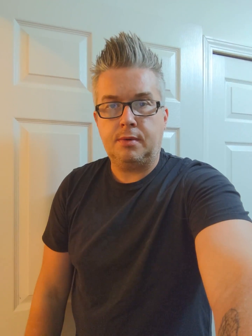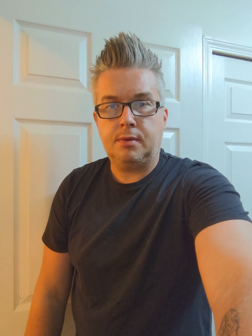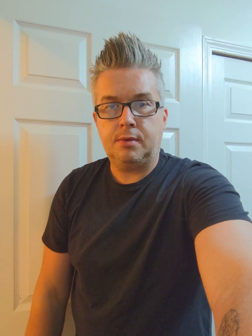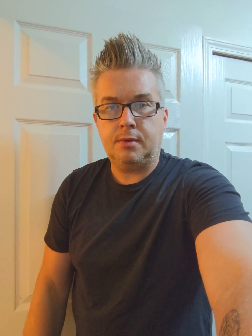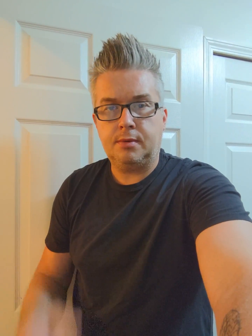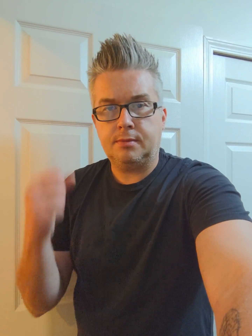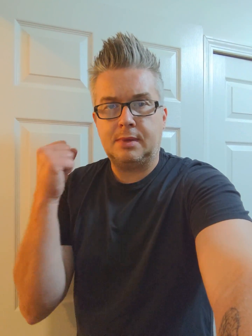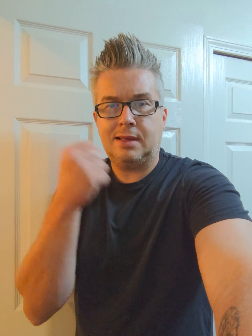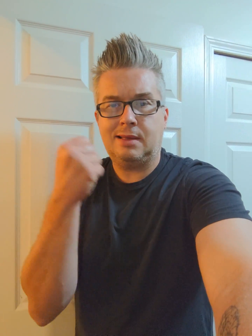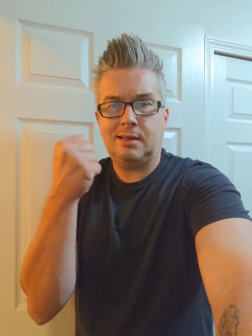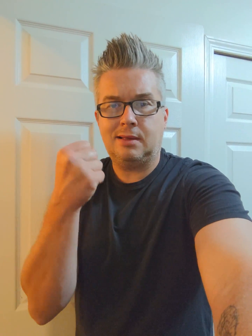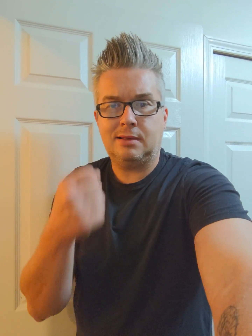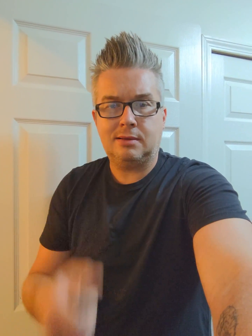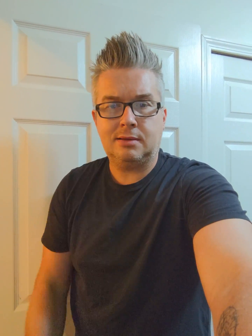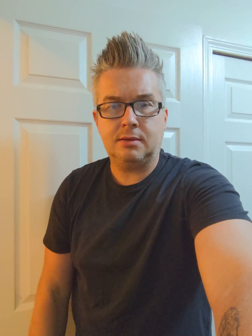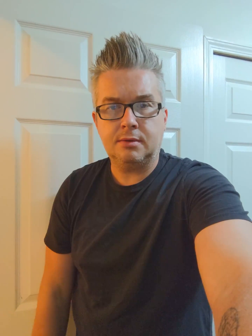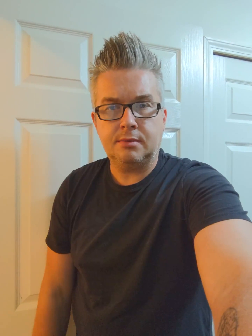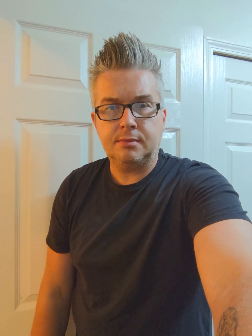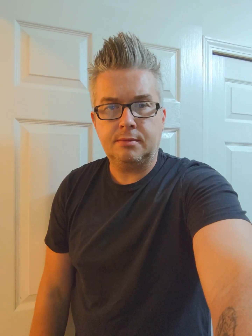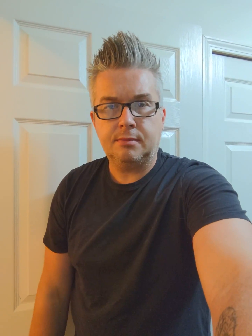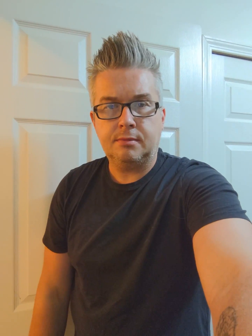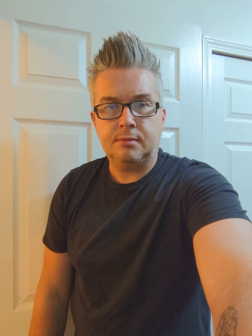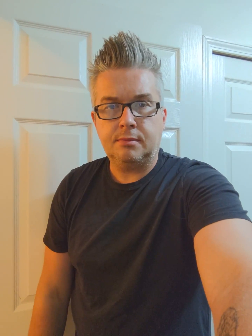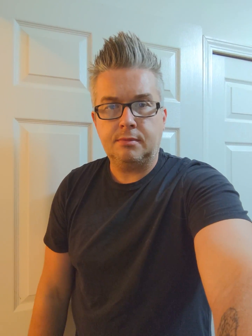hit